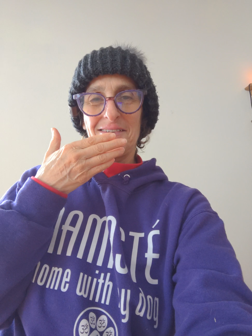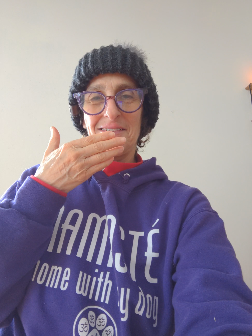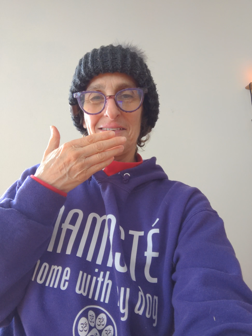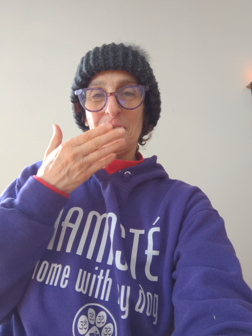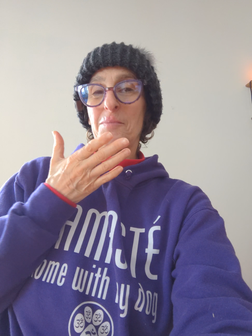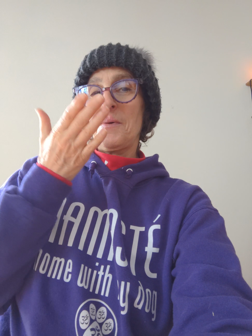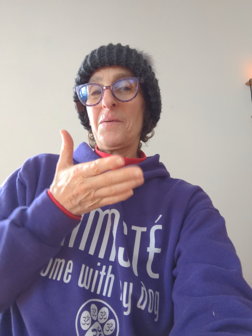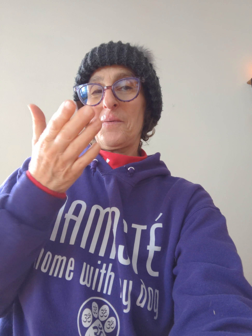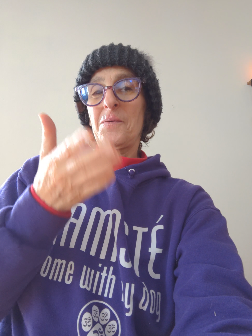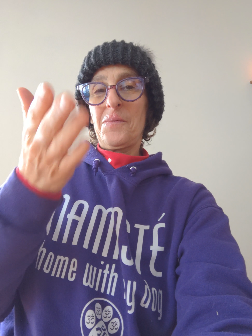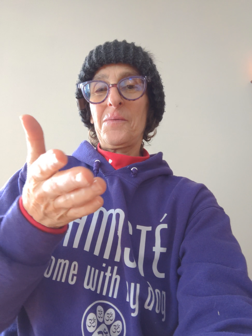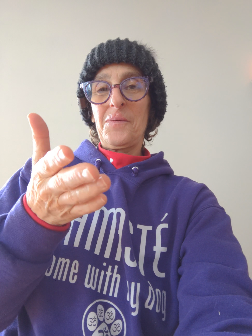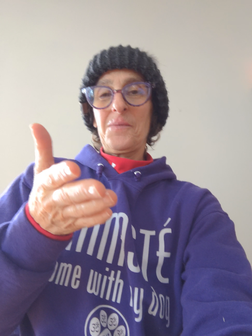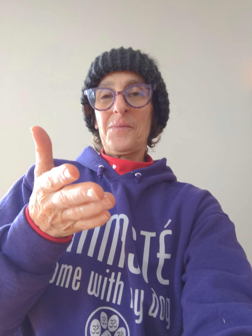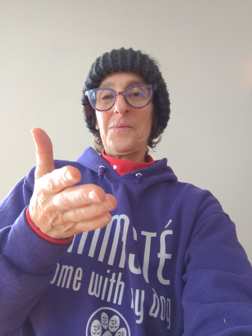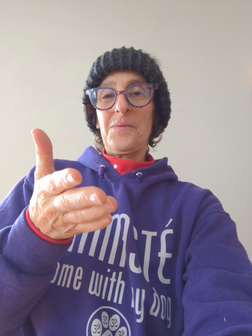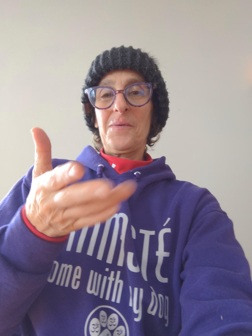boat